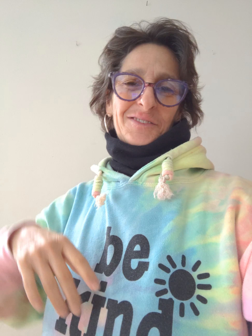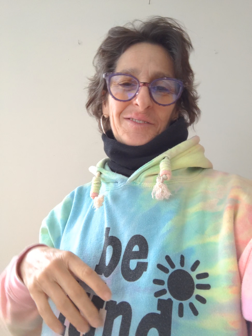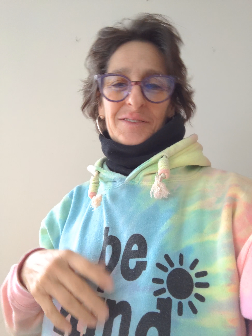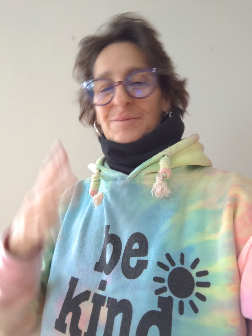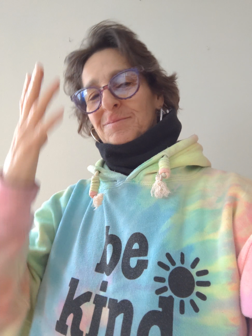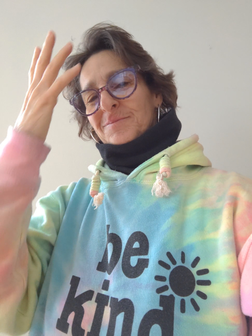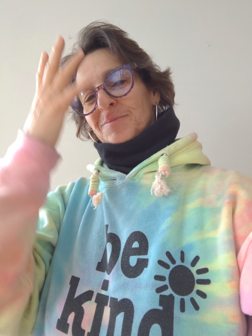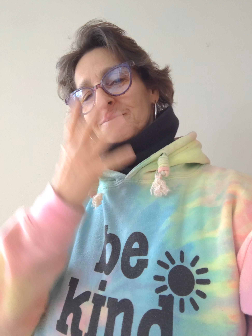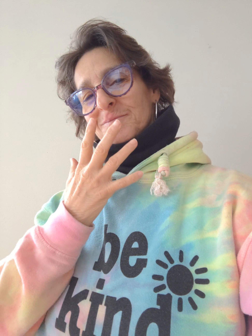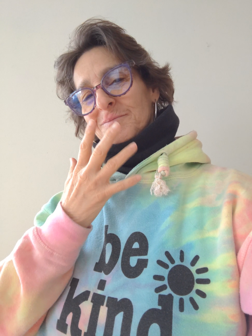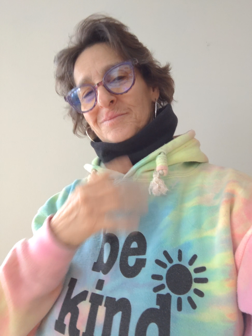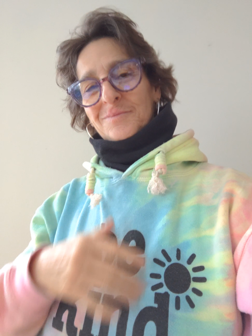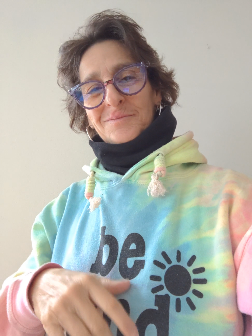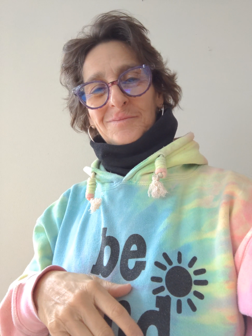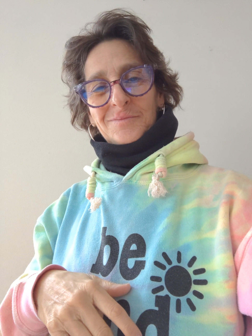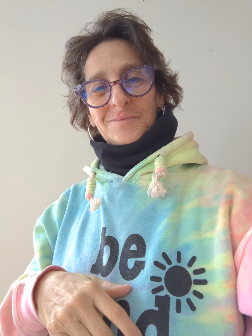sad